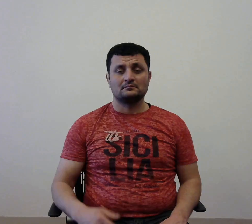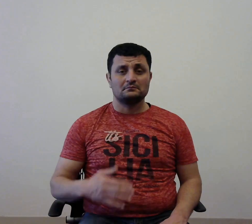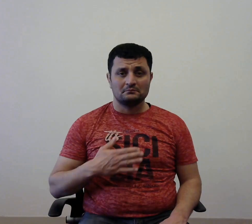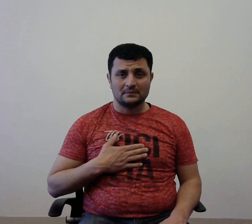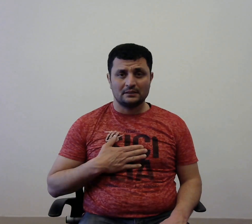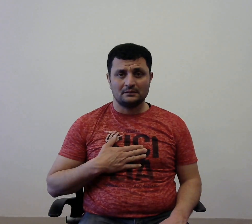mən